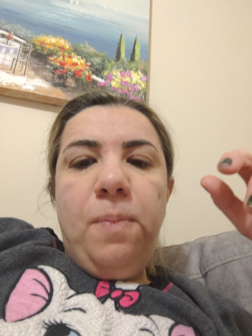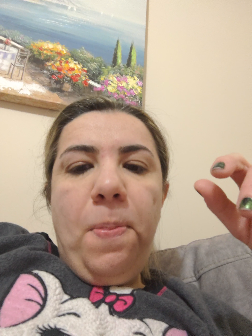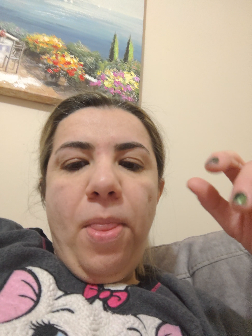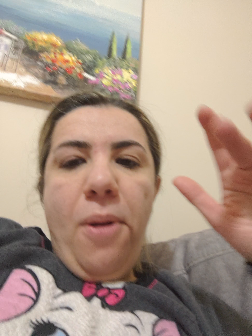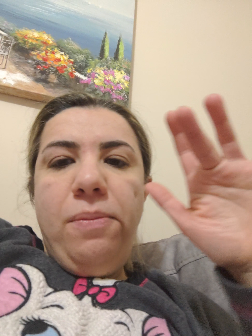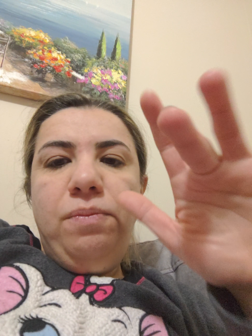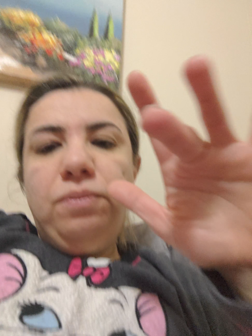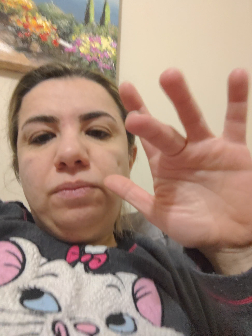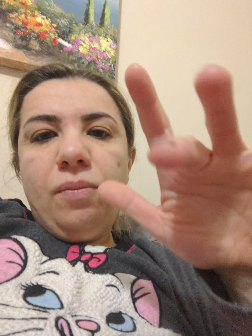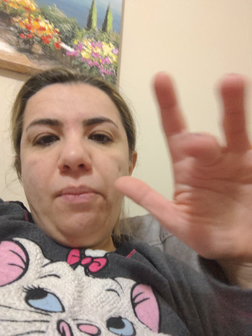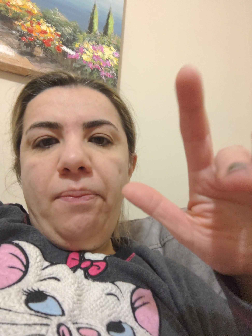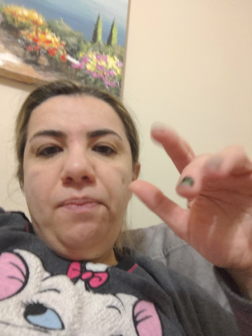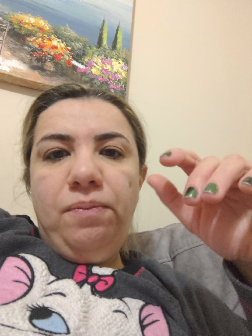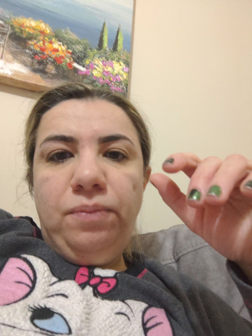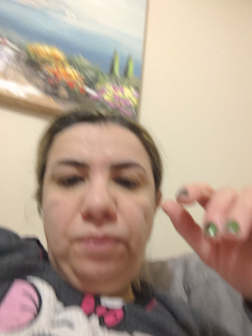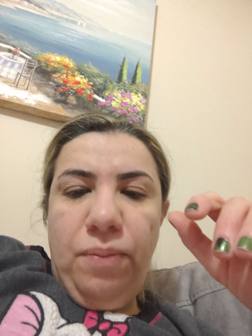touch